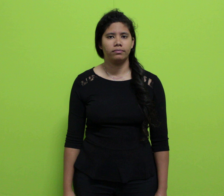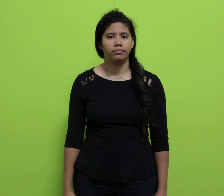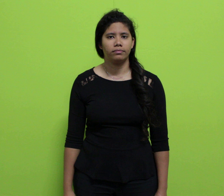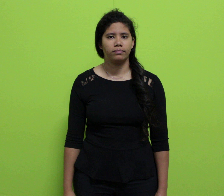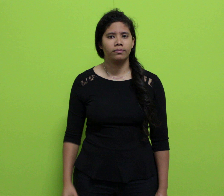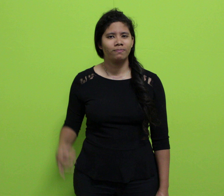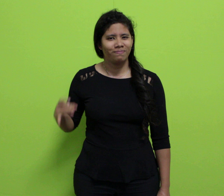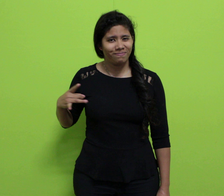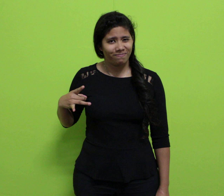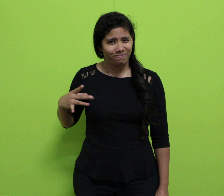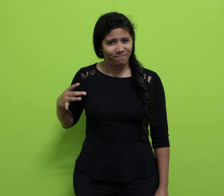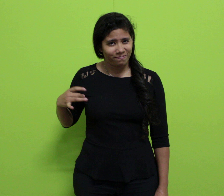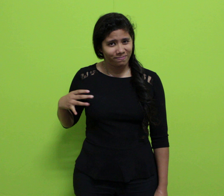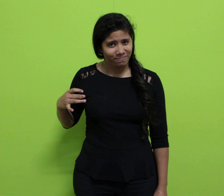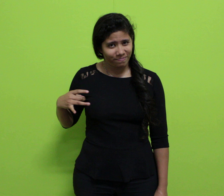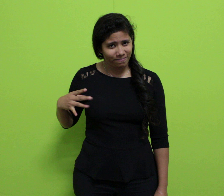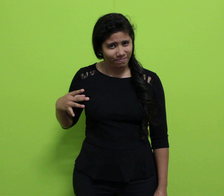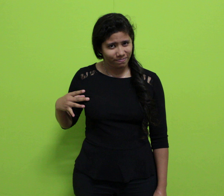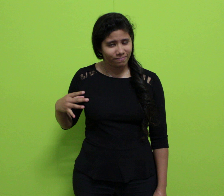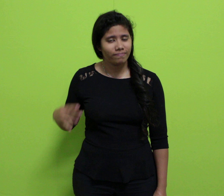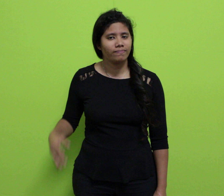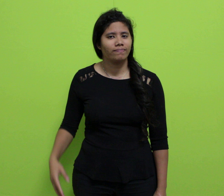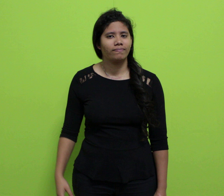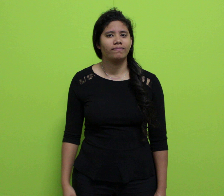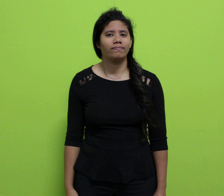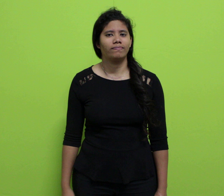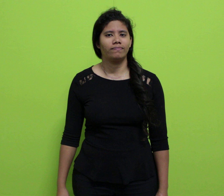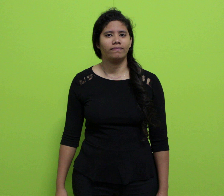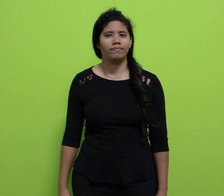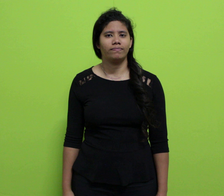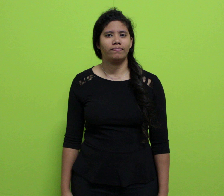medo